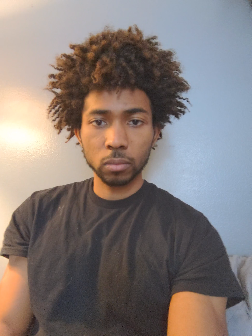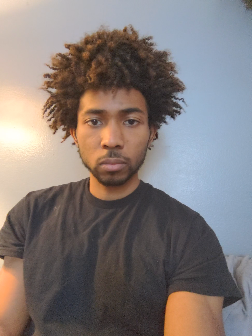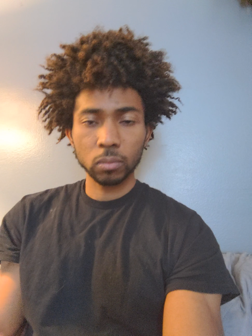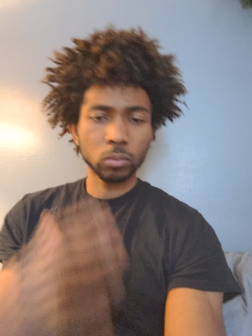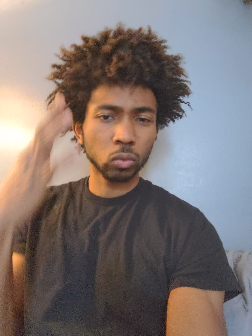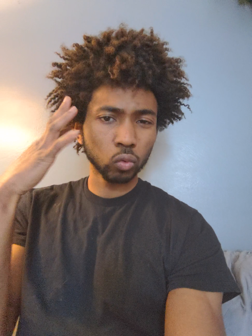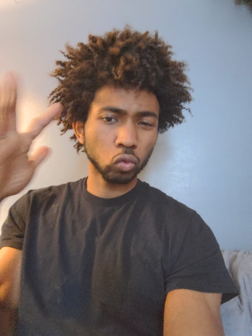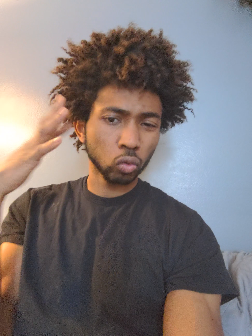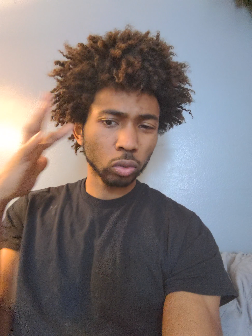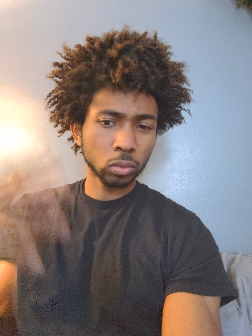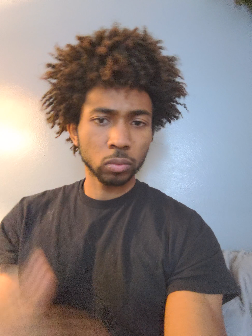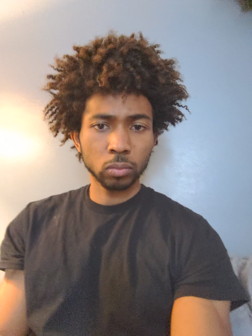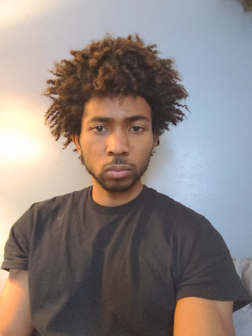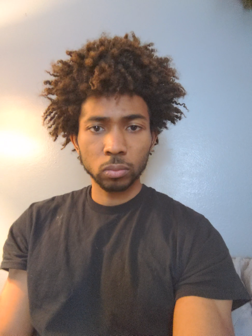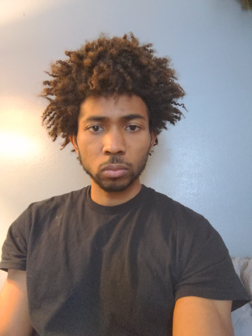loud